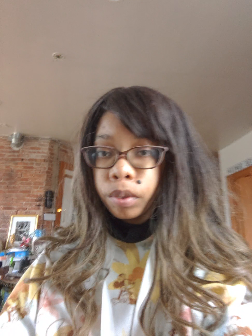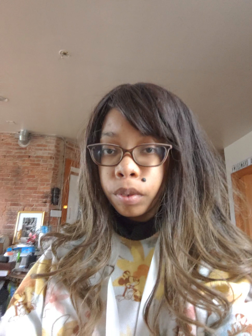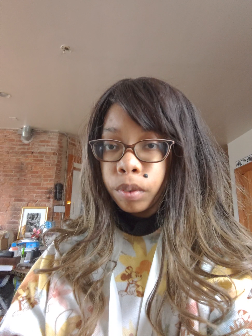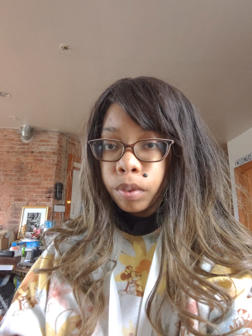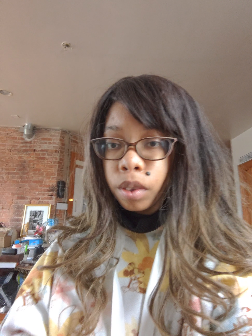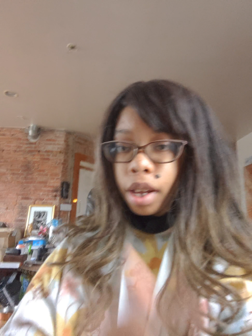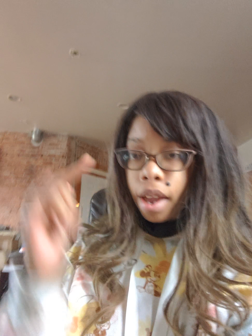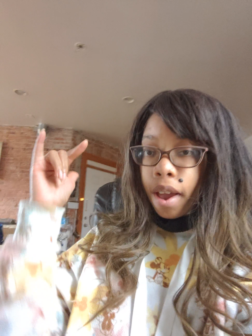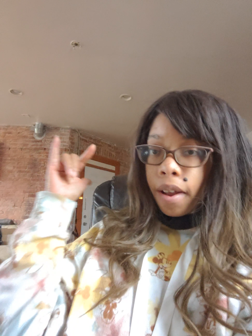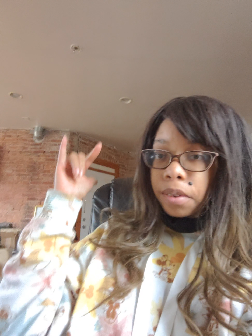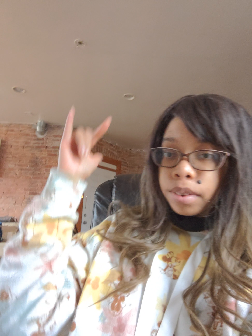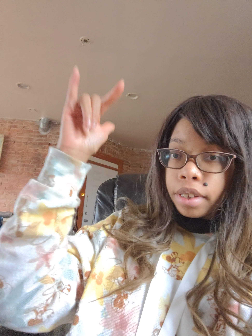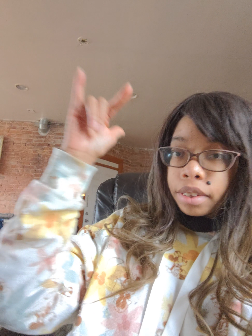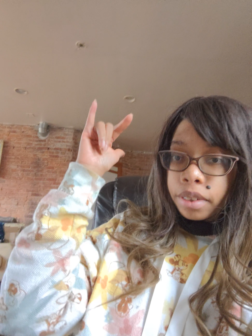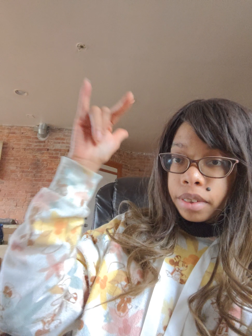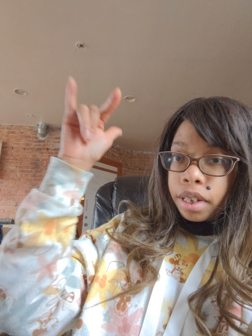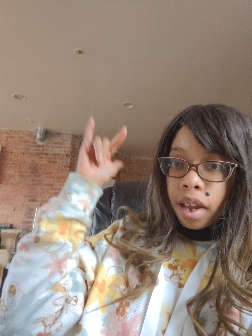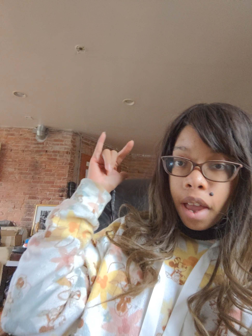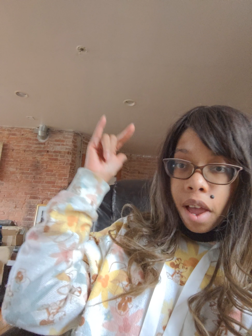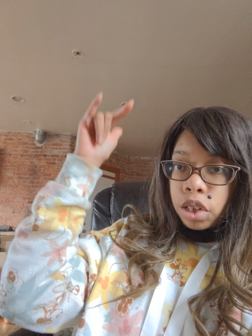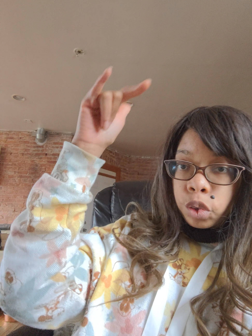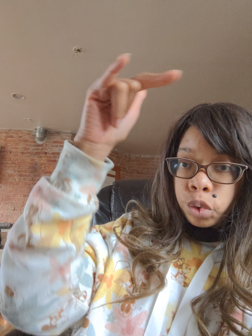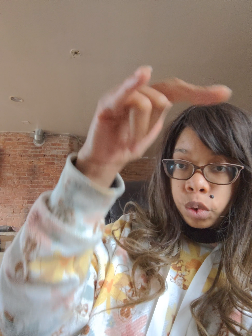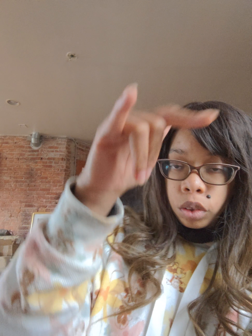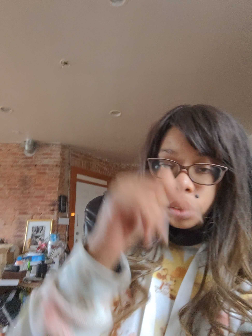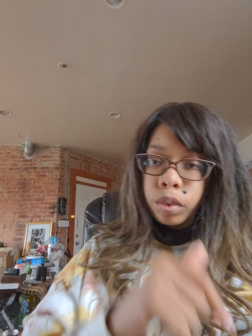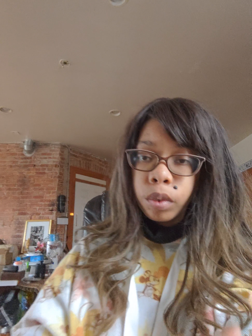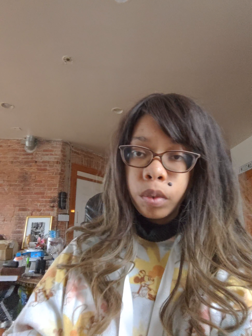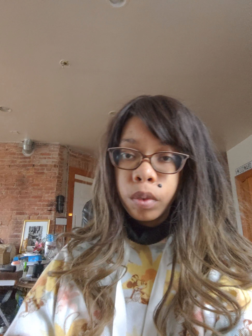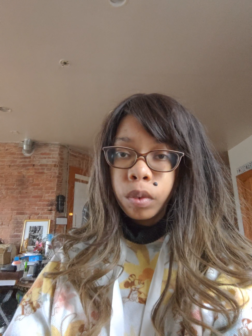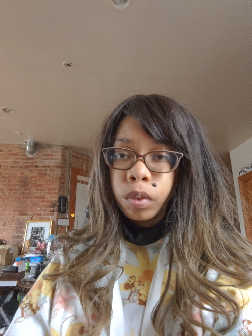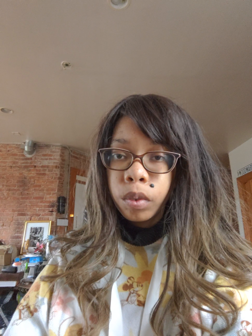airplane